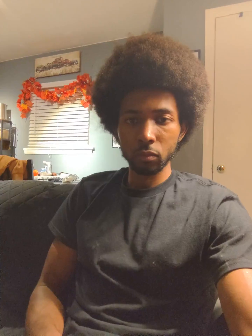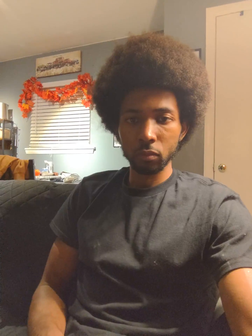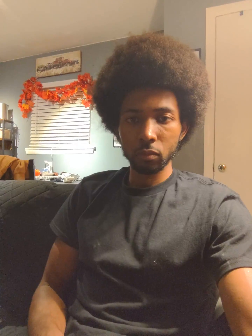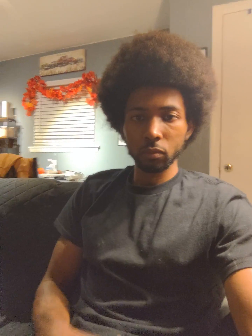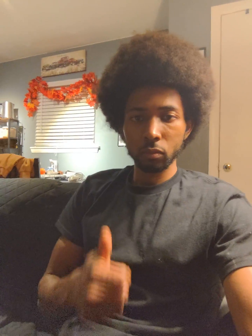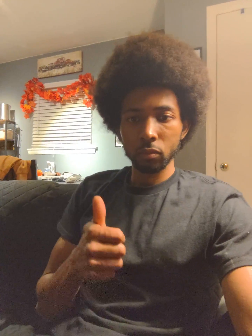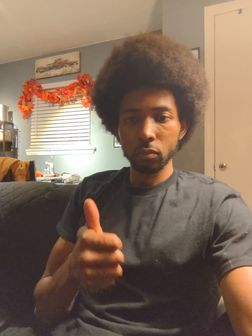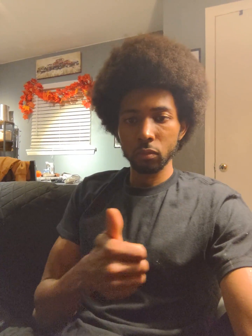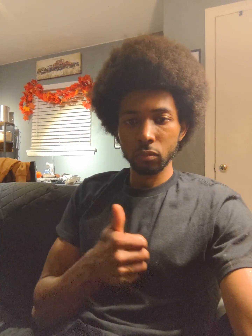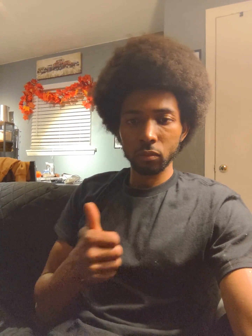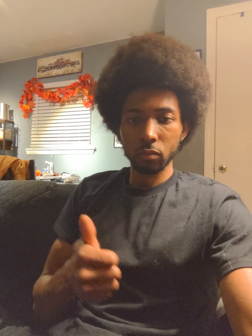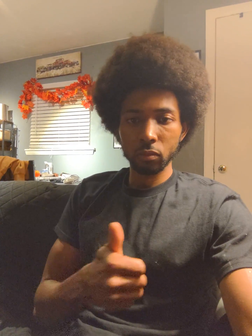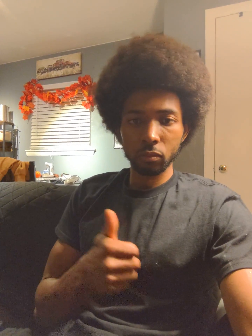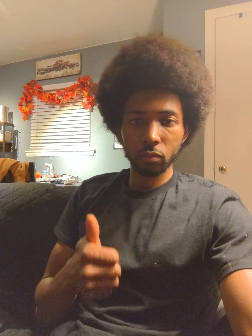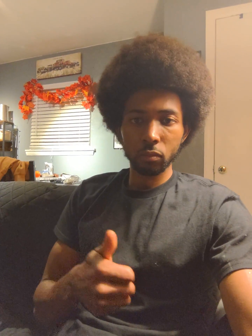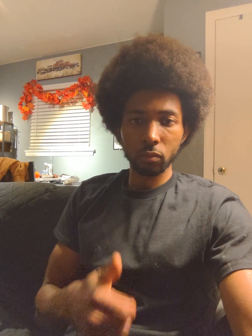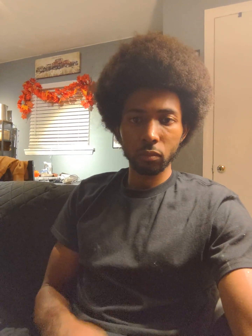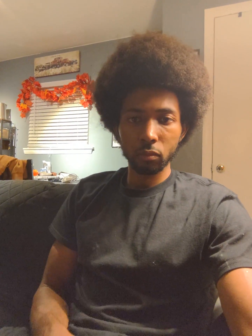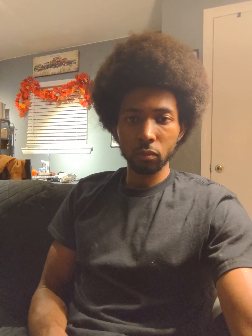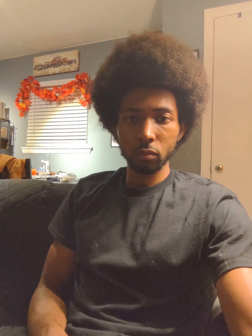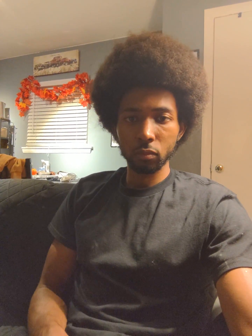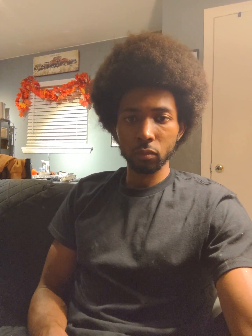basement